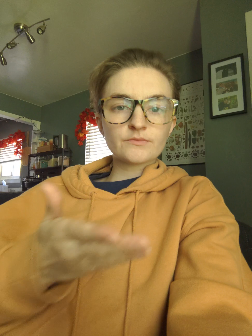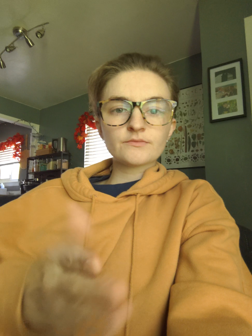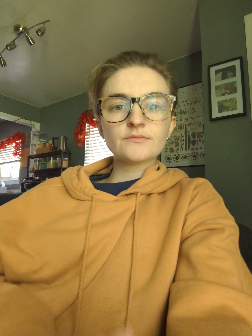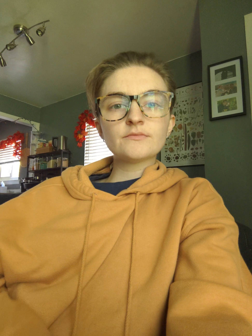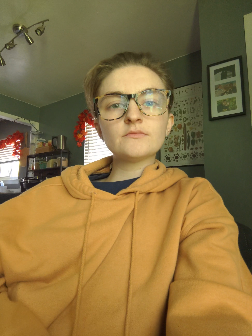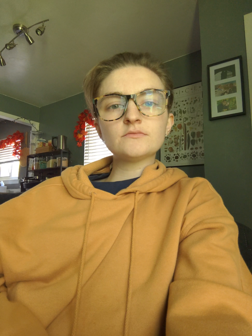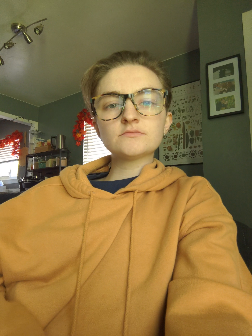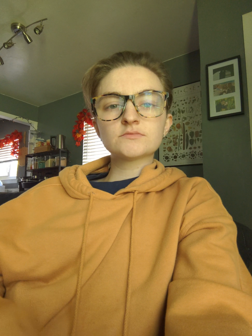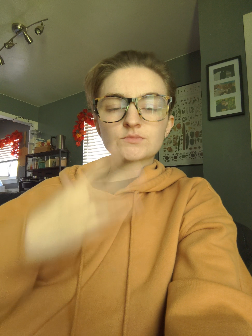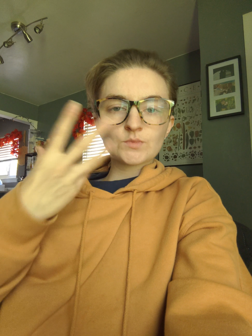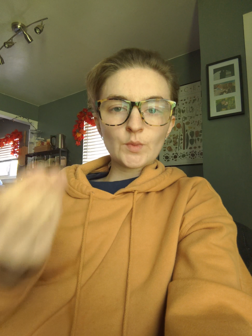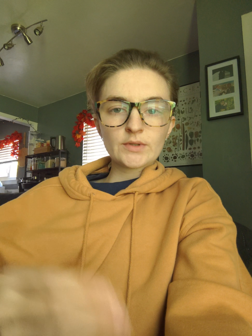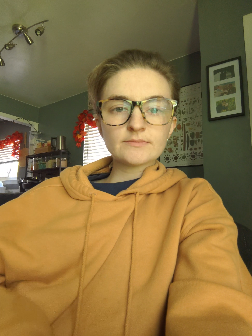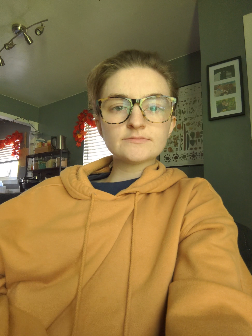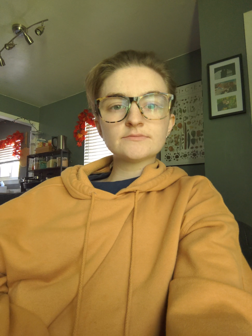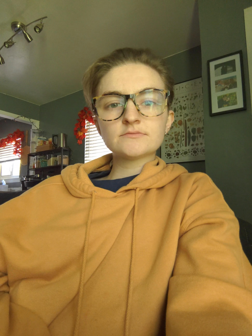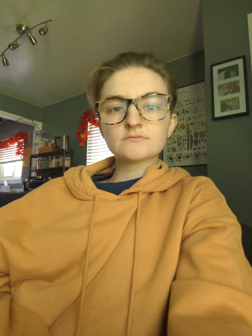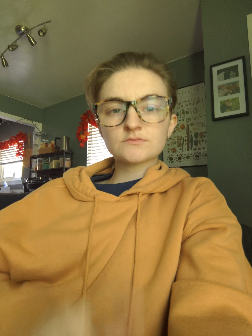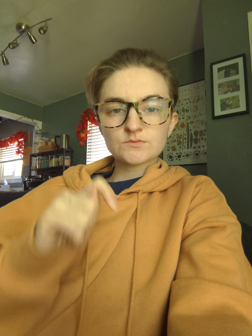going to